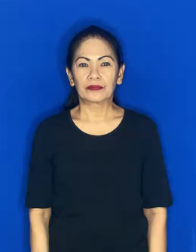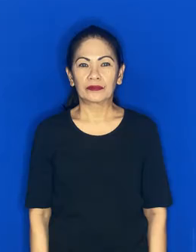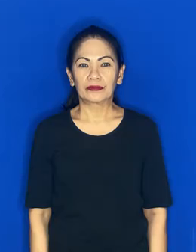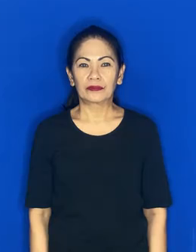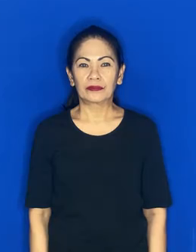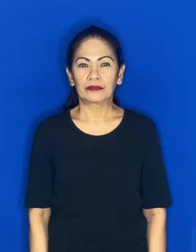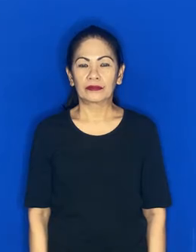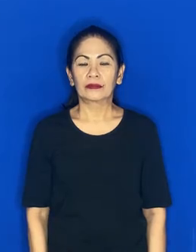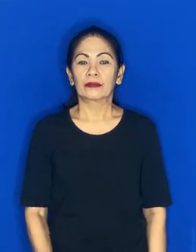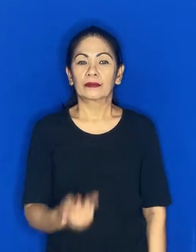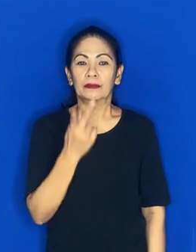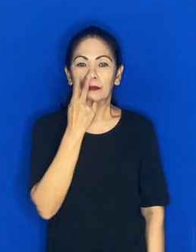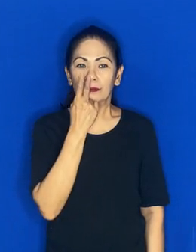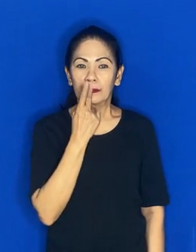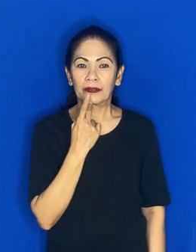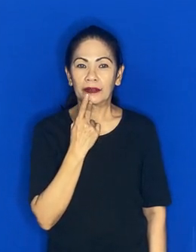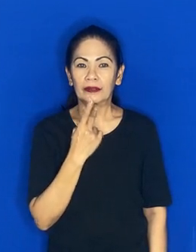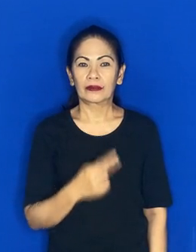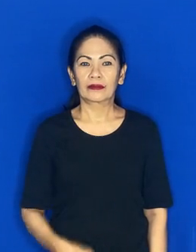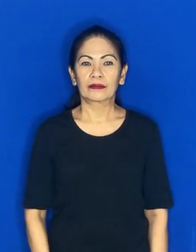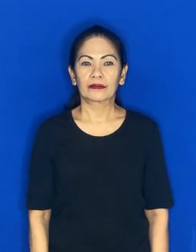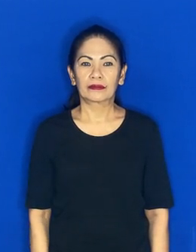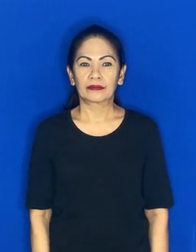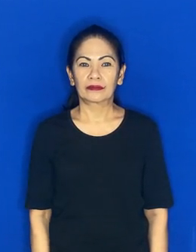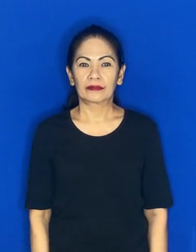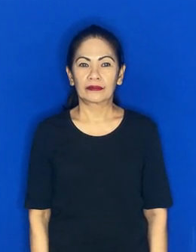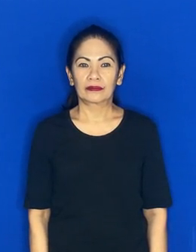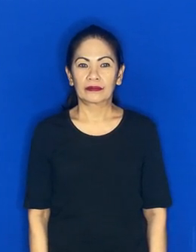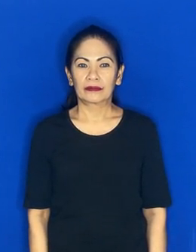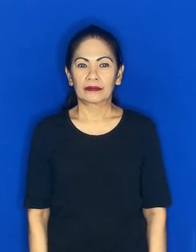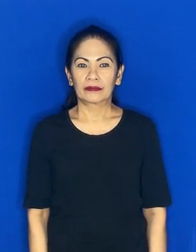pink